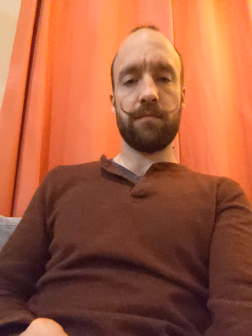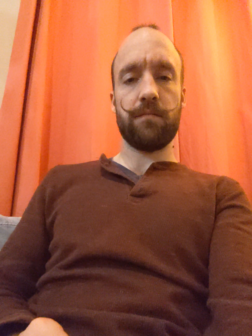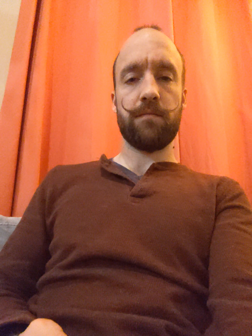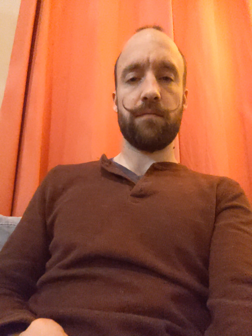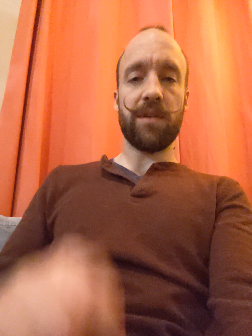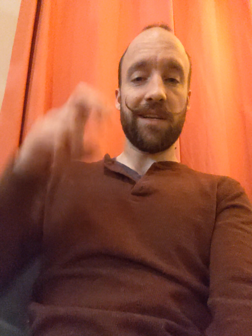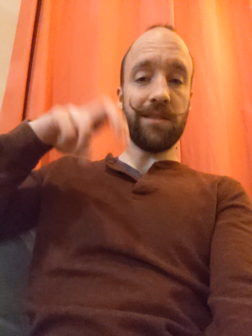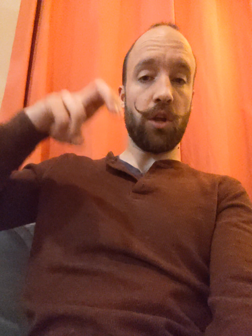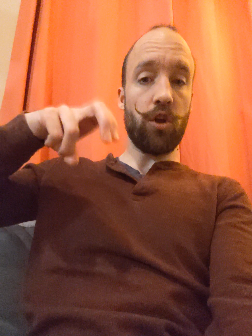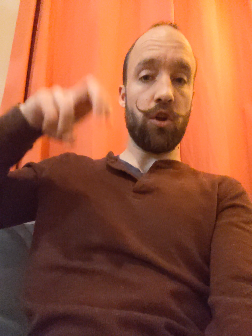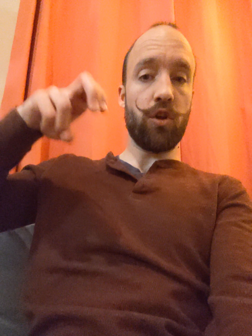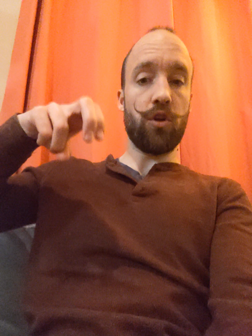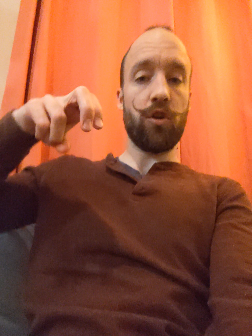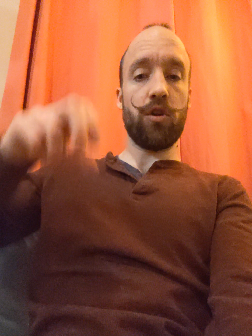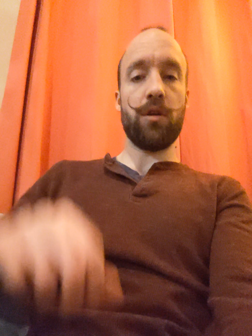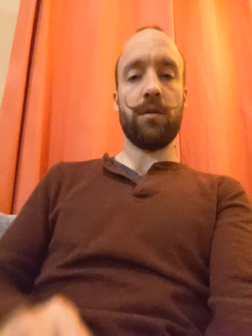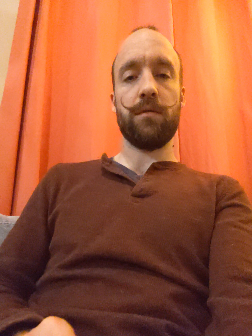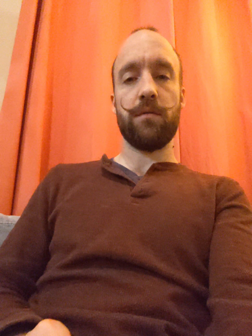chair